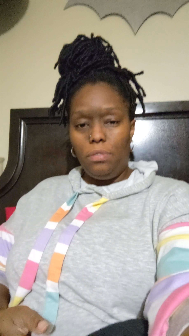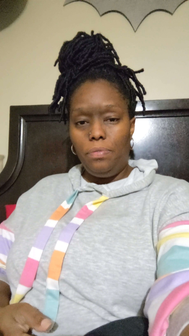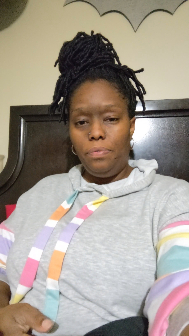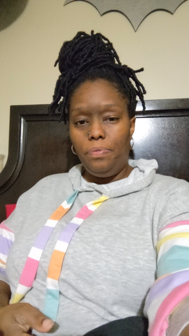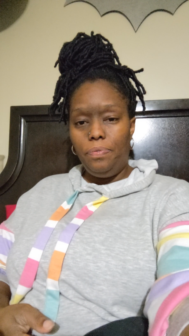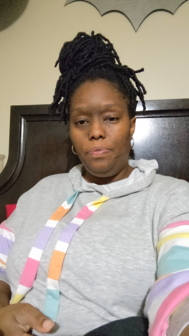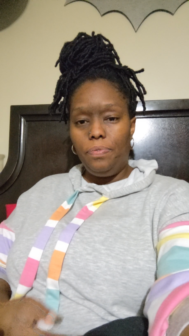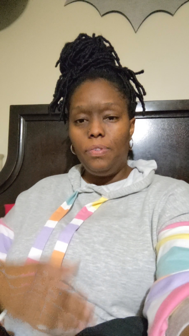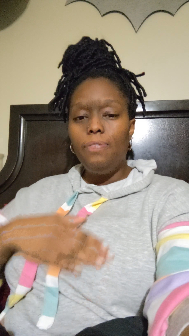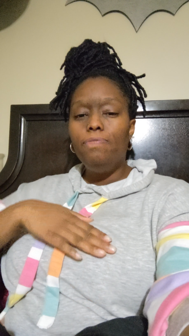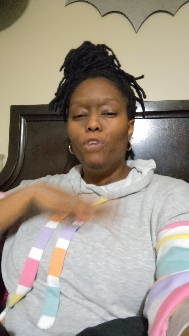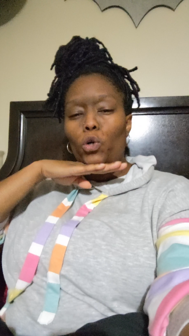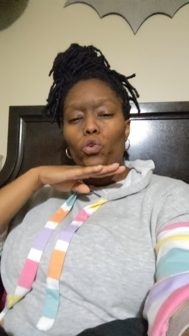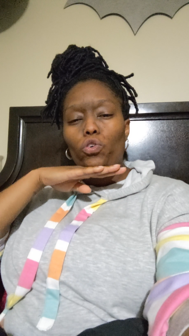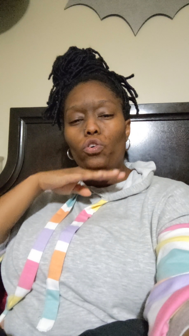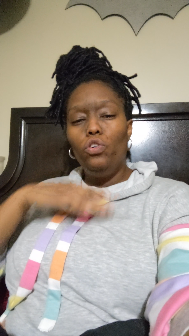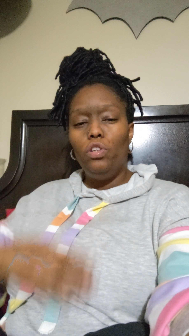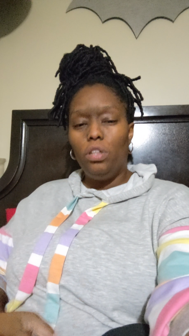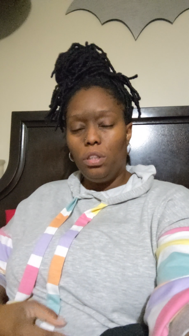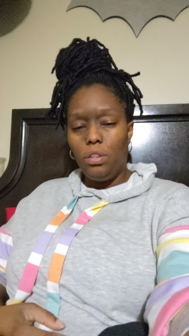full